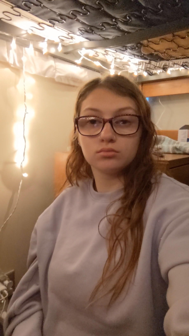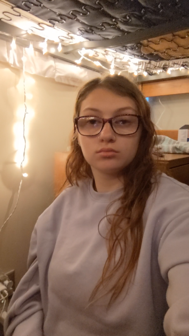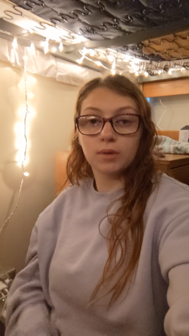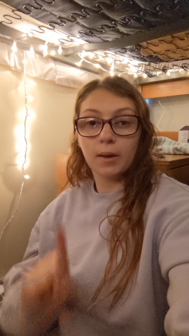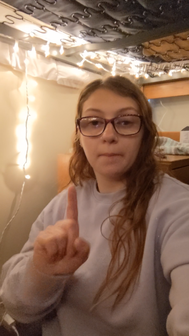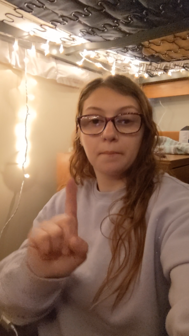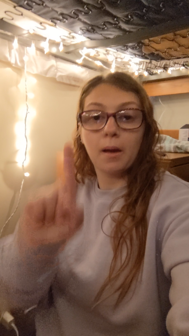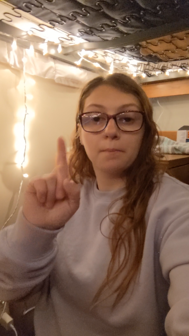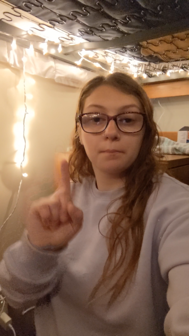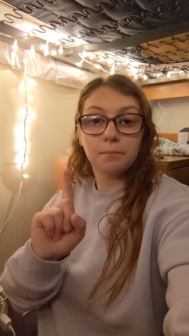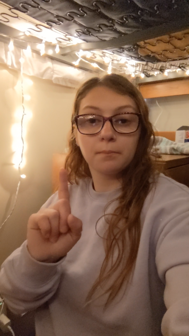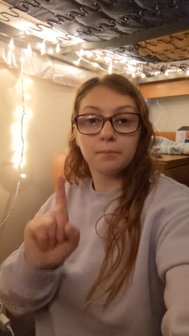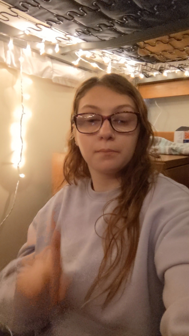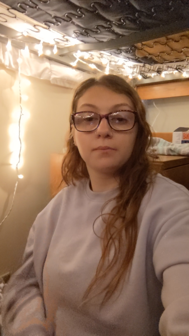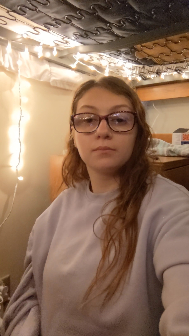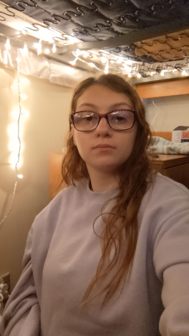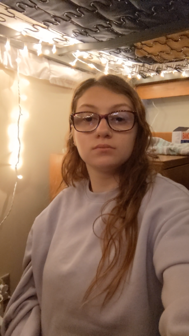bump